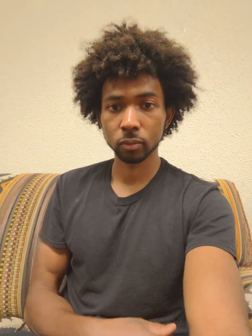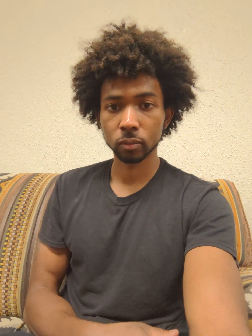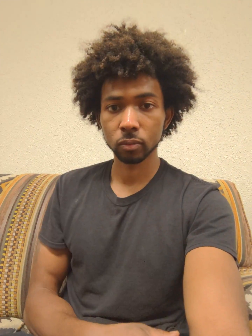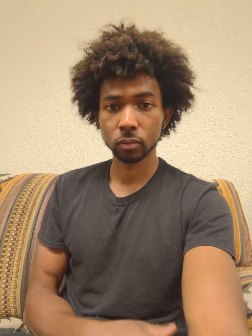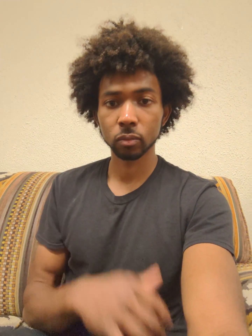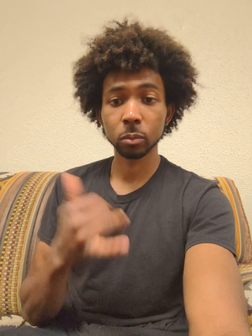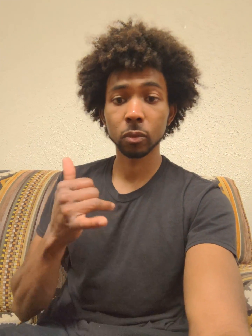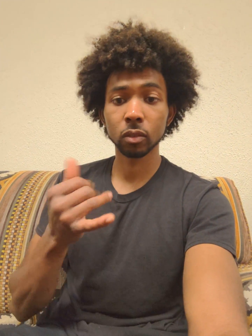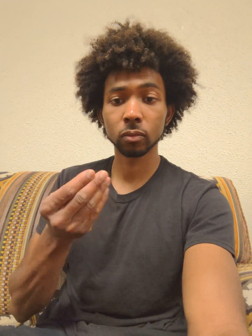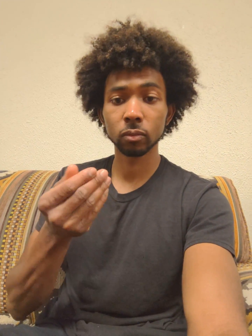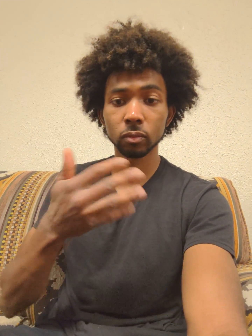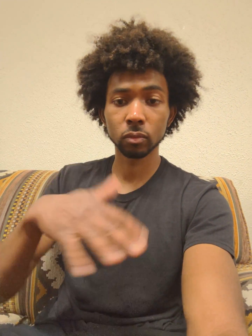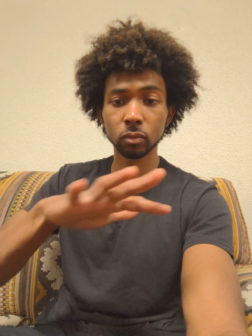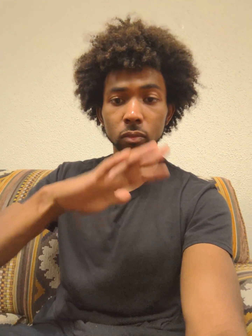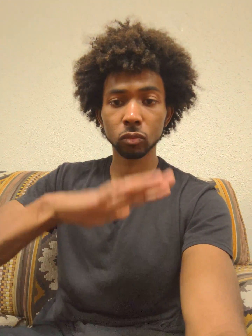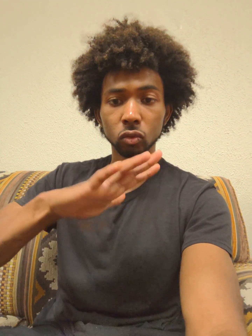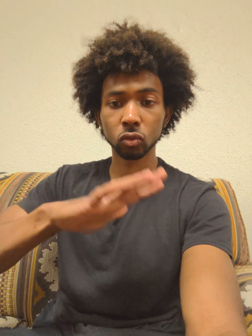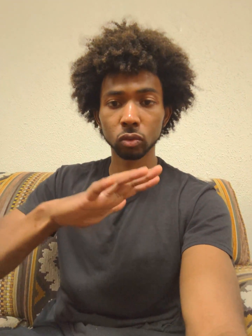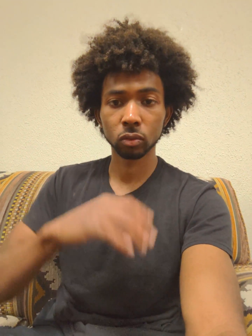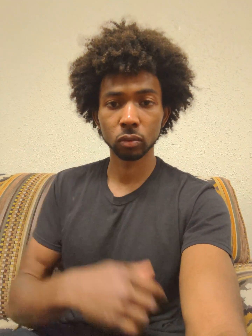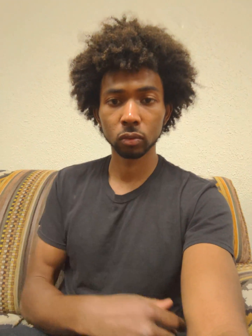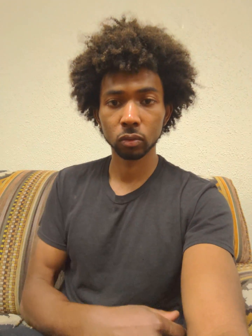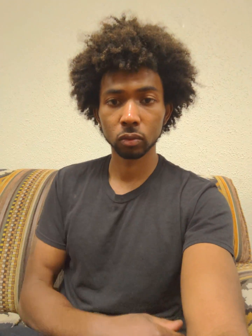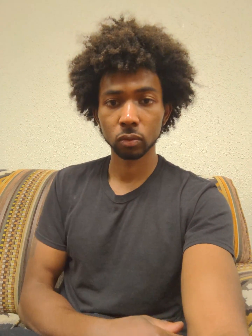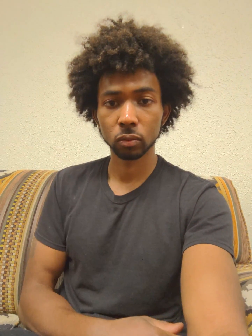playground